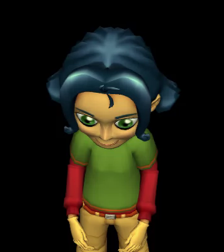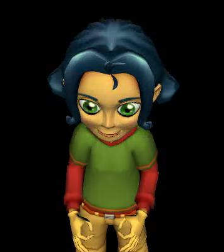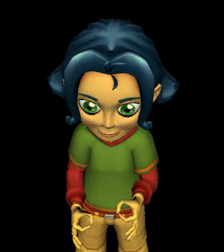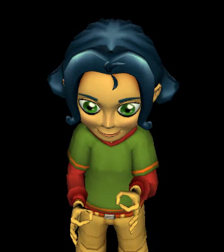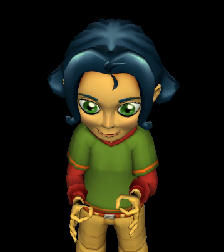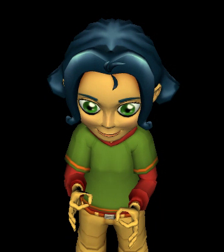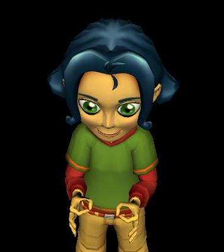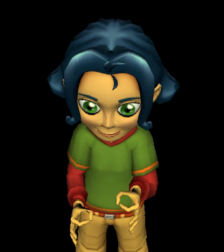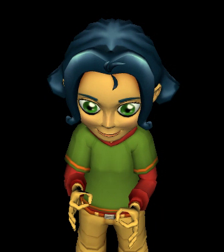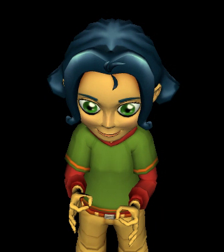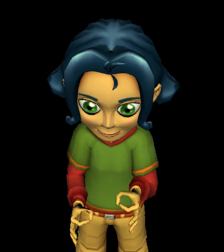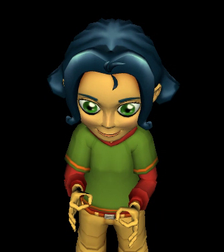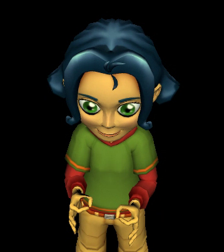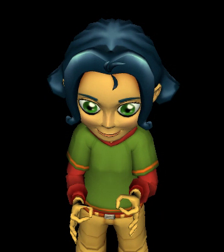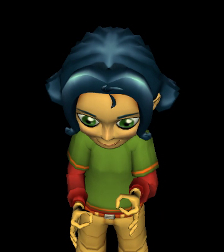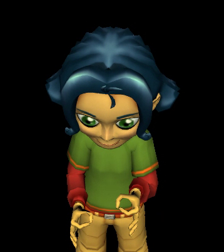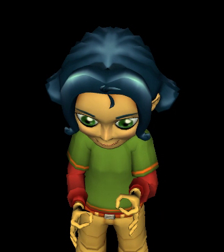قاض